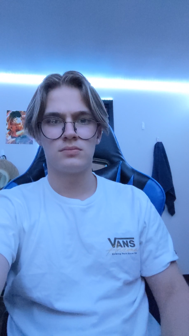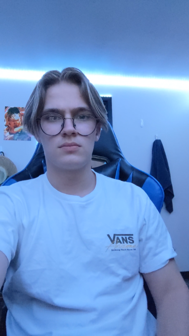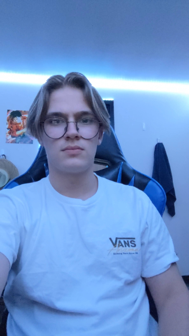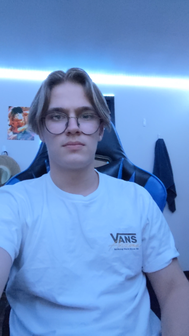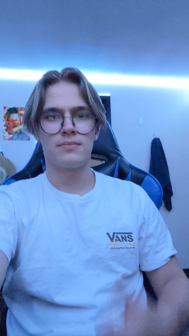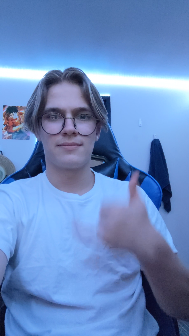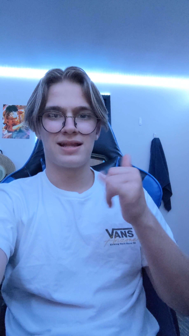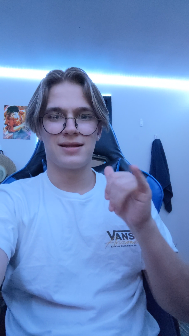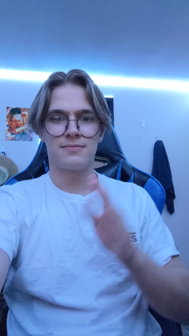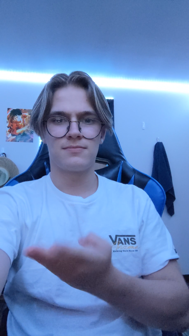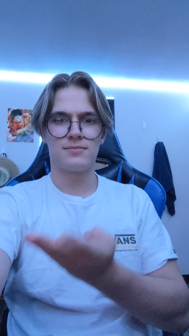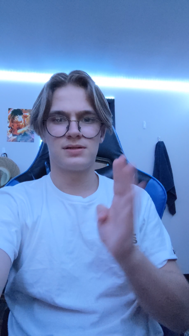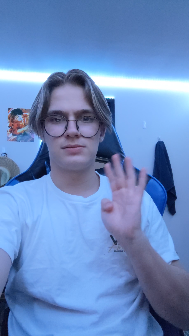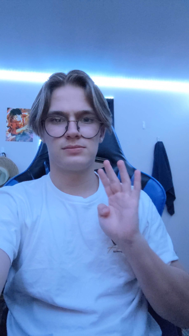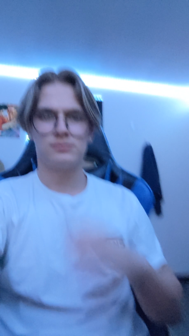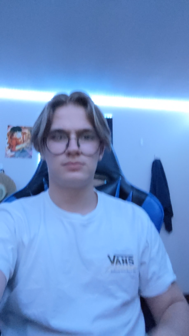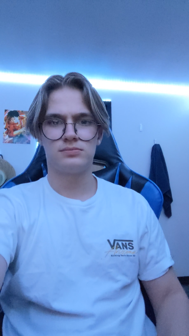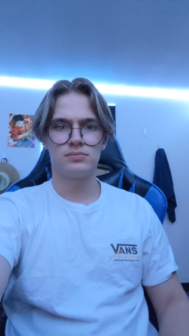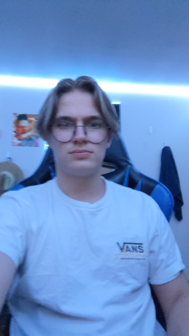playpen